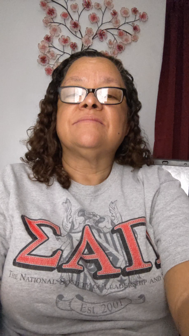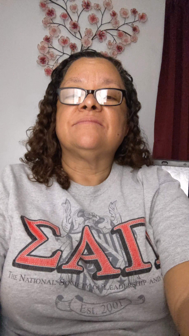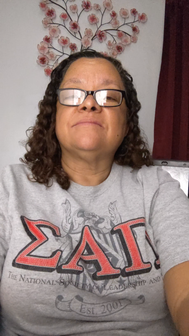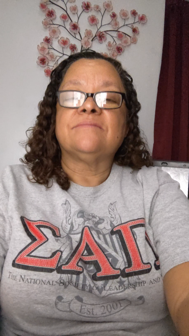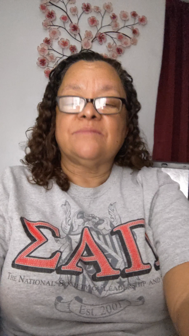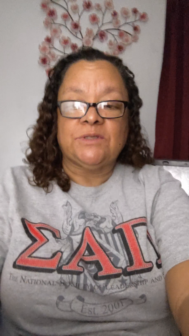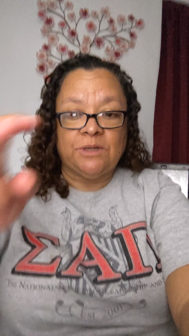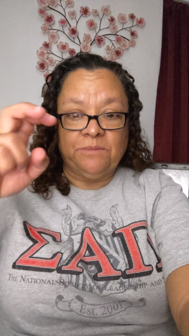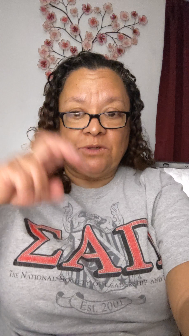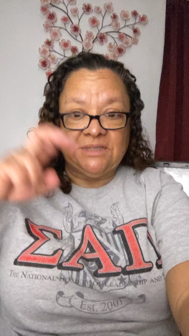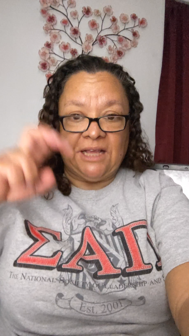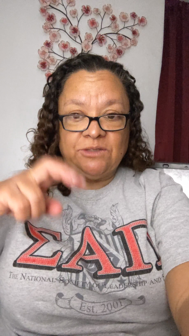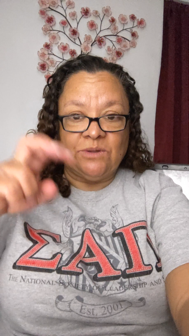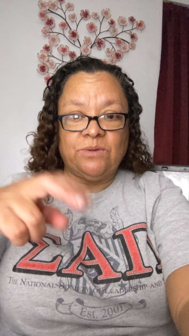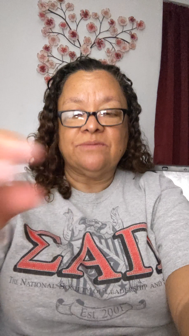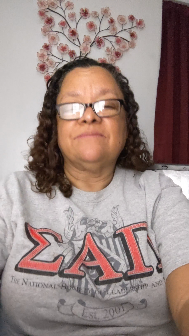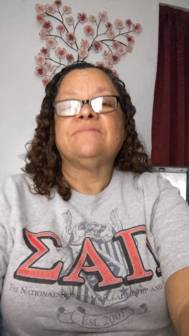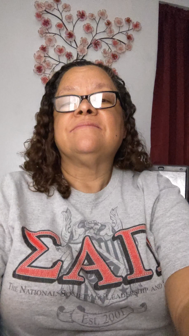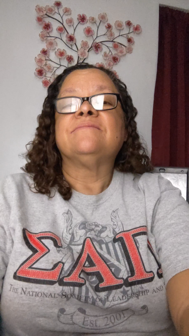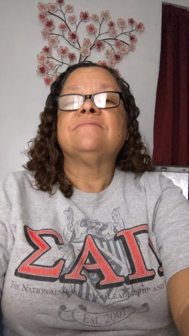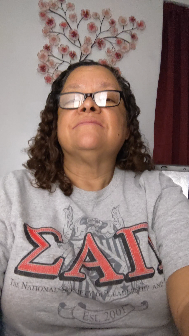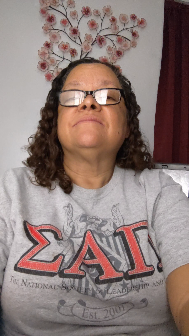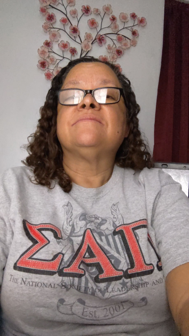potato